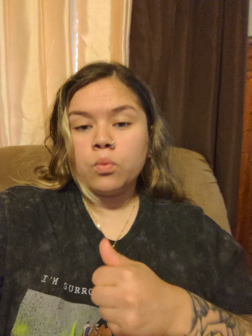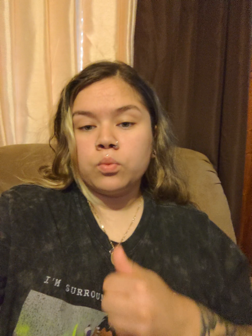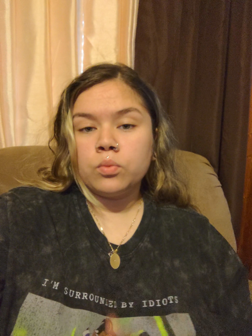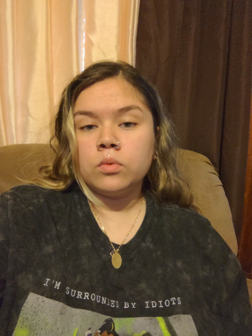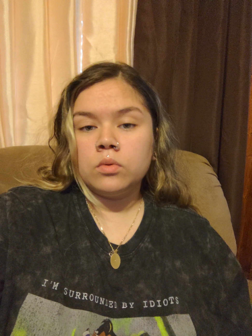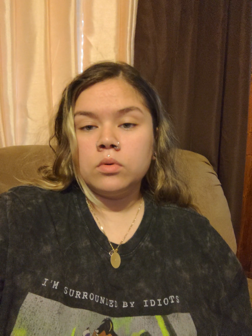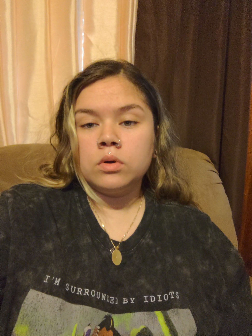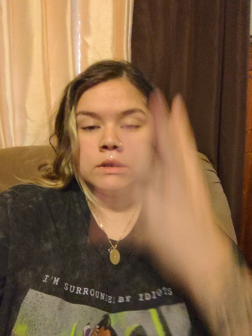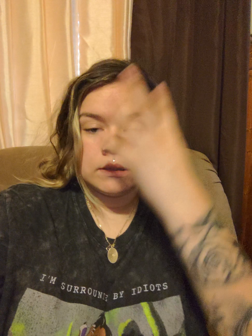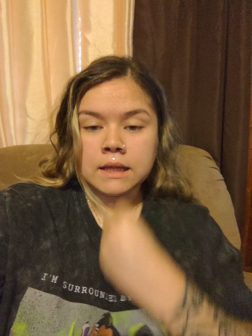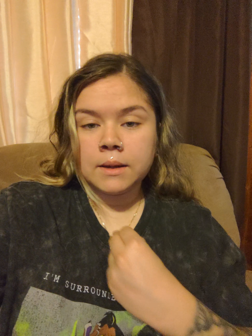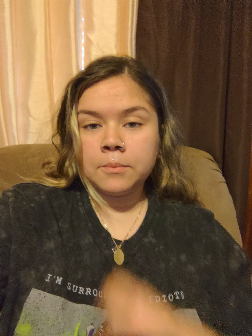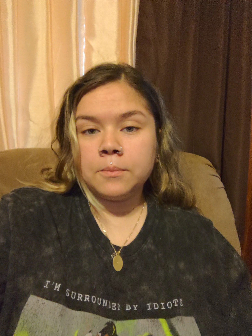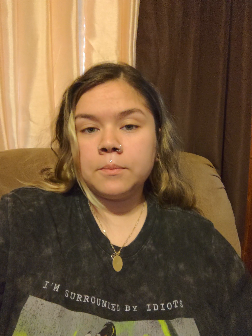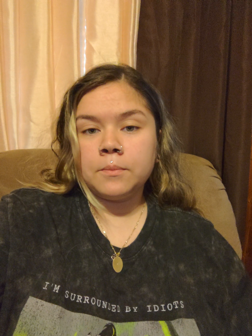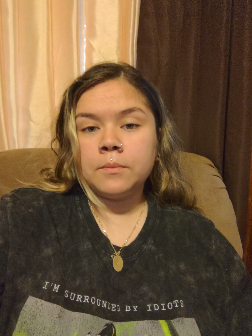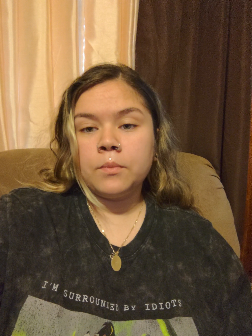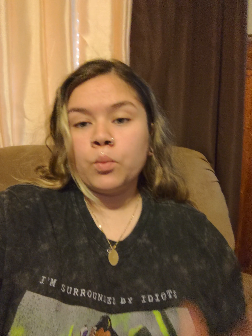asleep